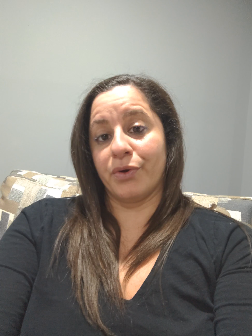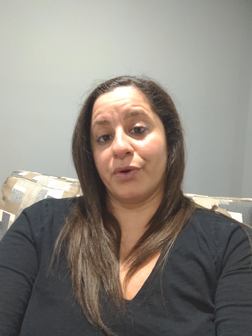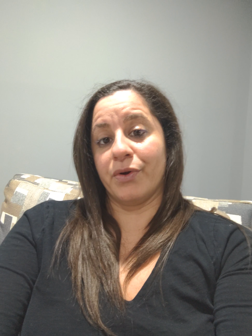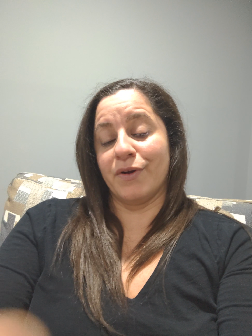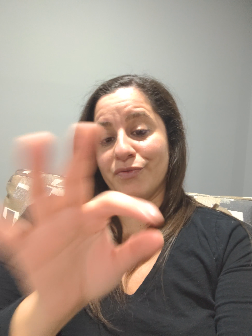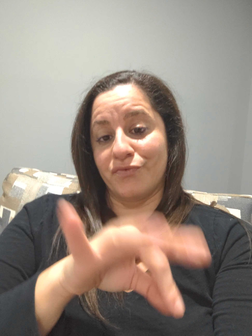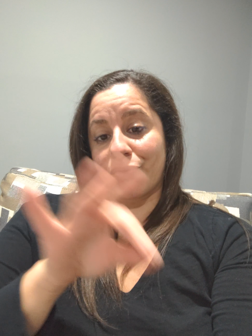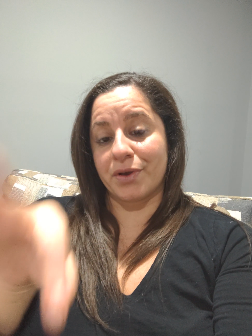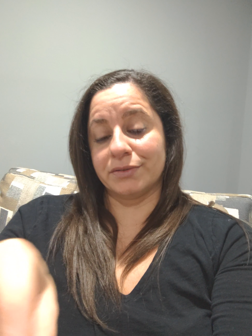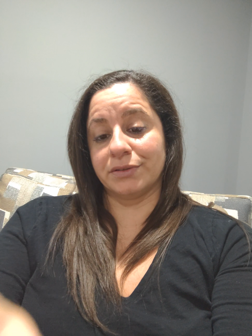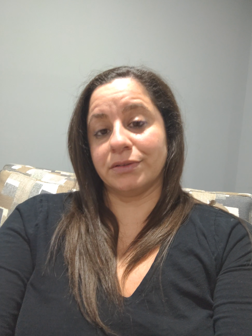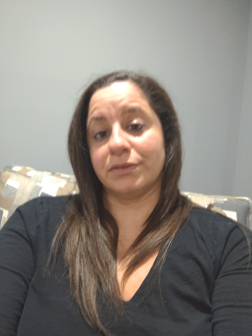french fries